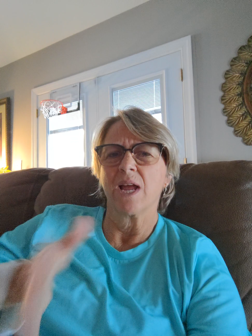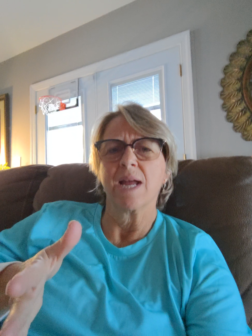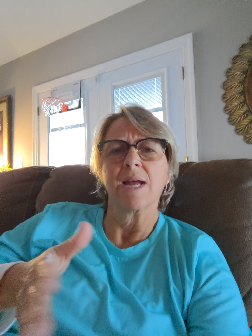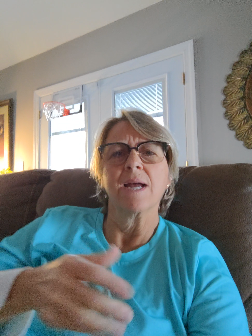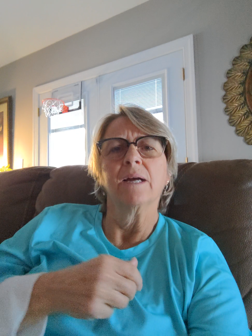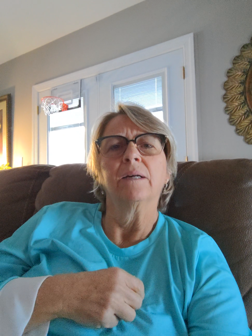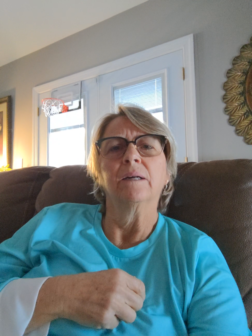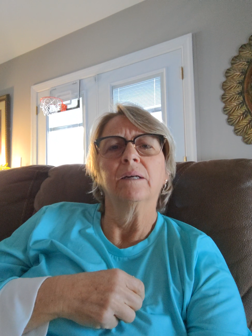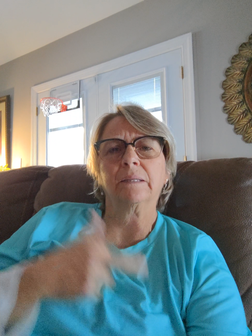fine